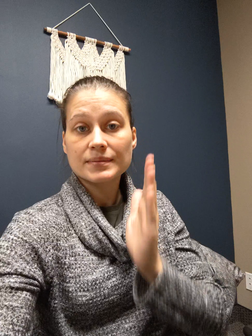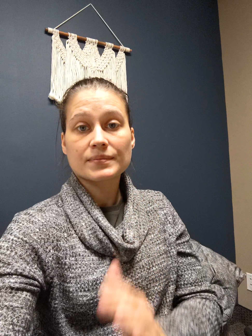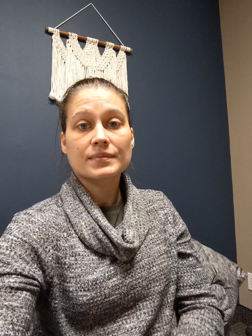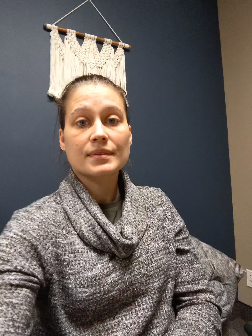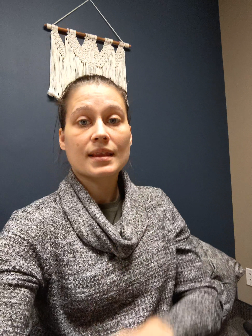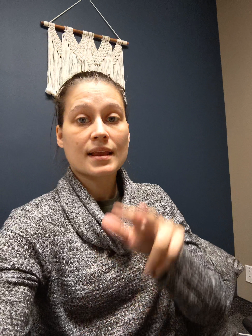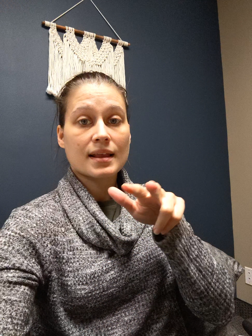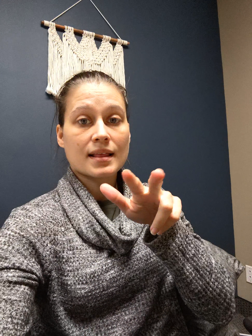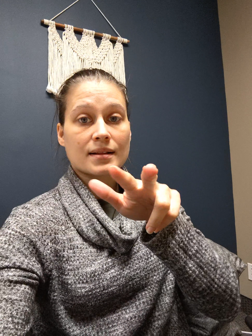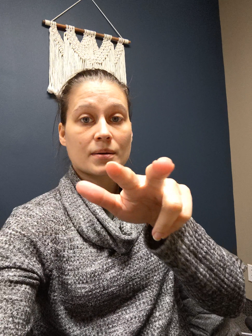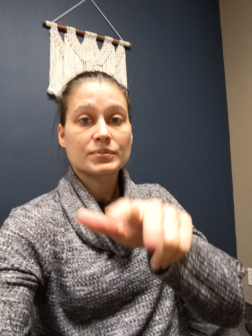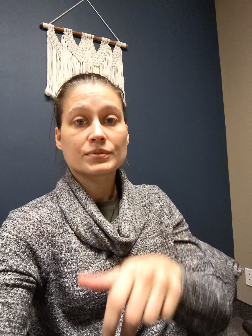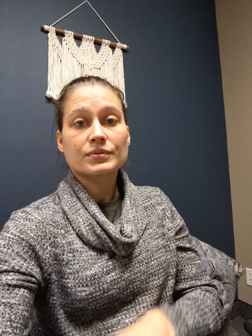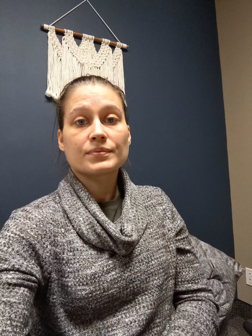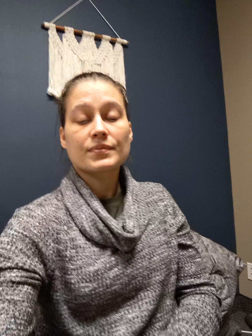helicopter